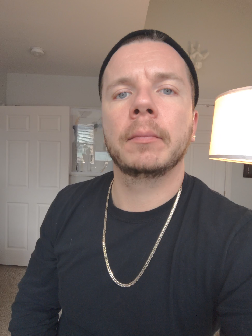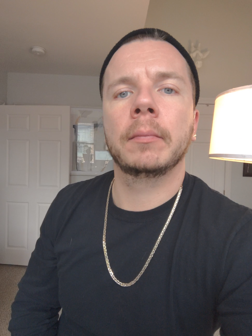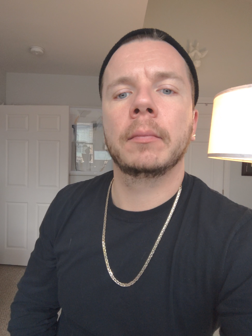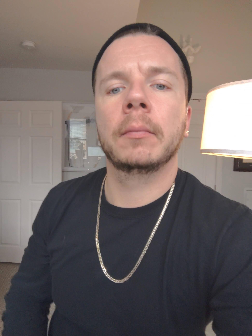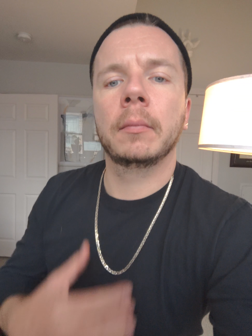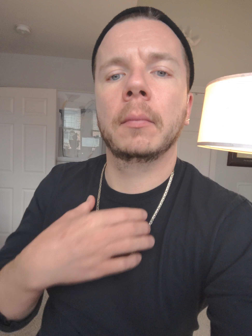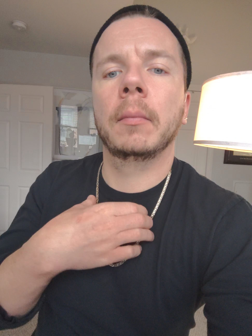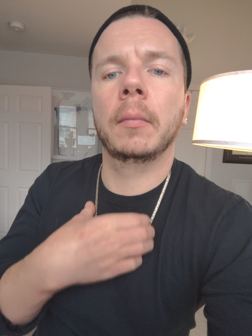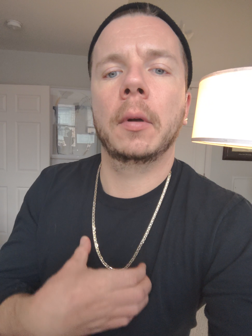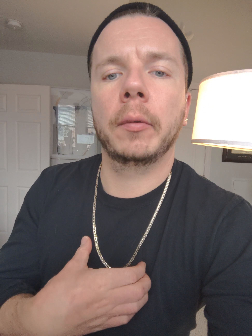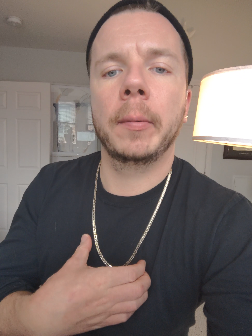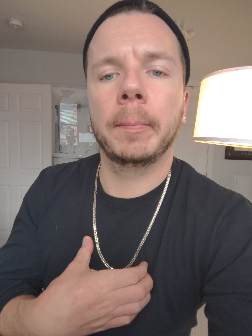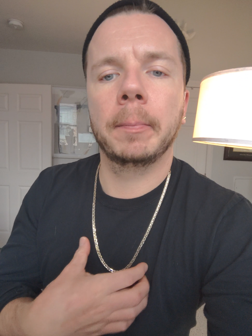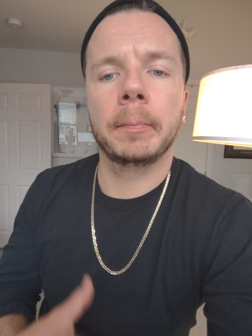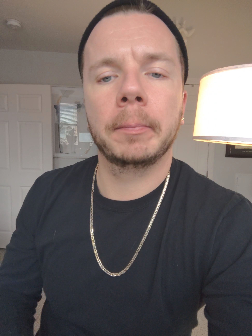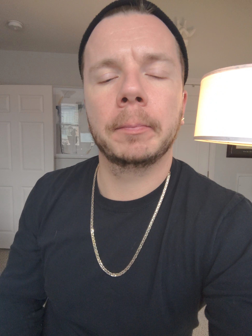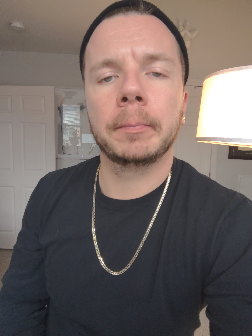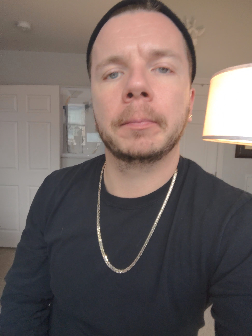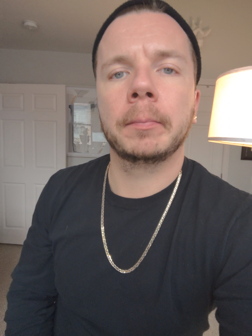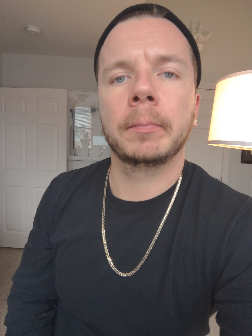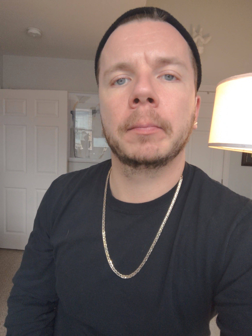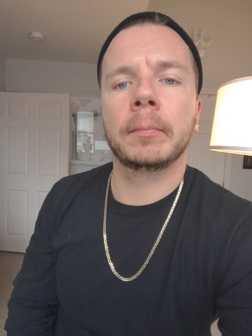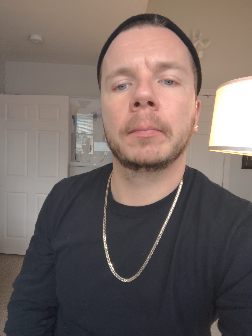hungry